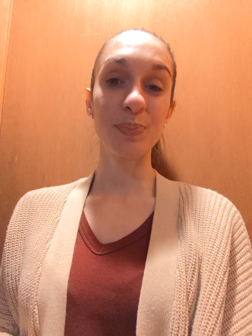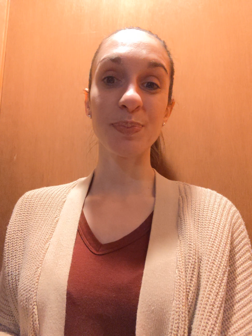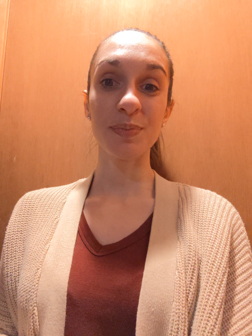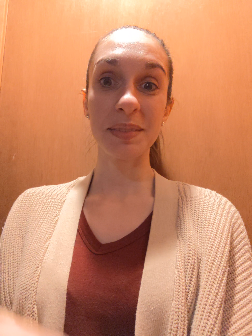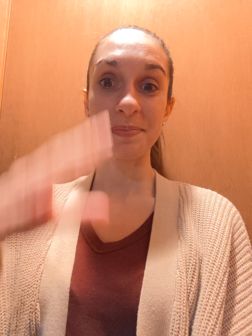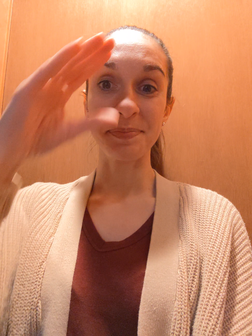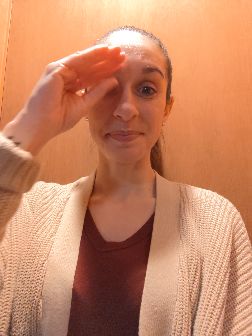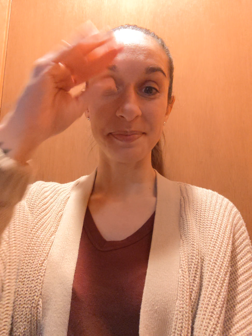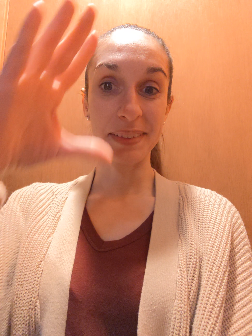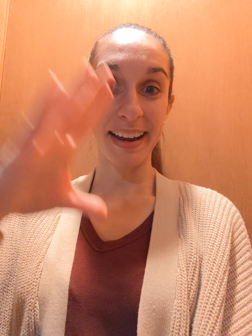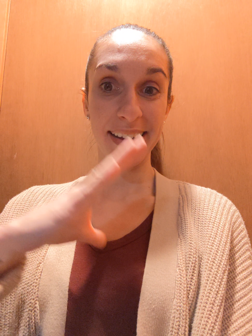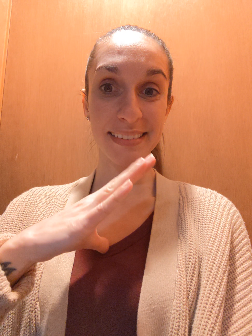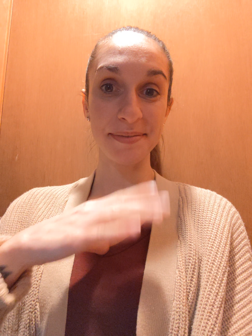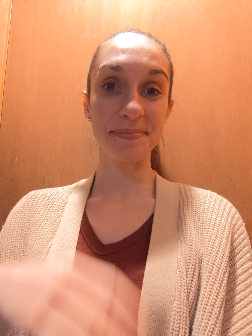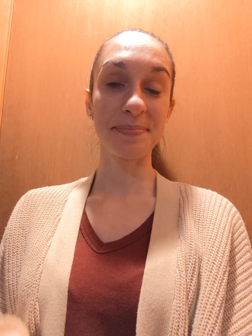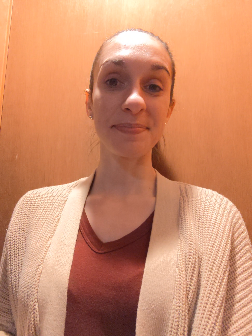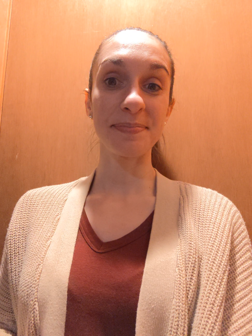man